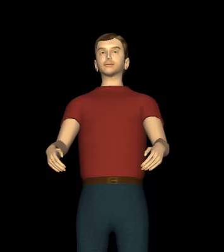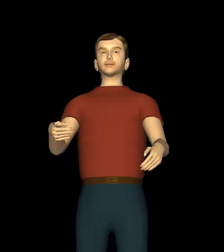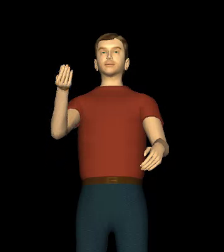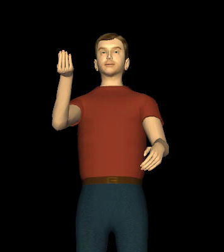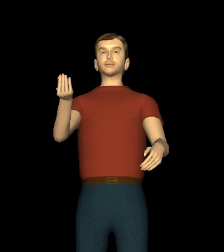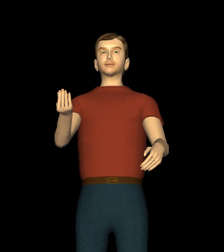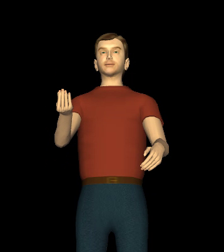طفل